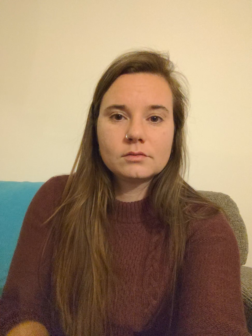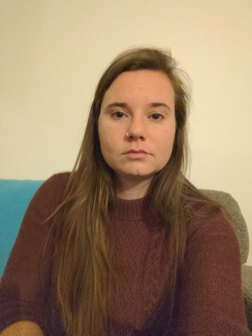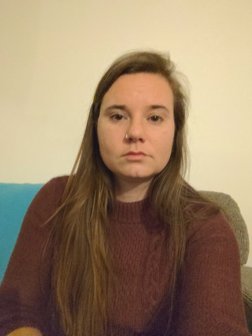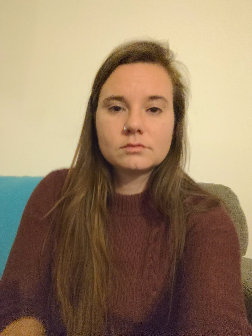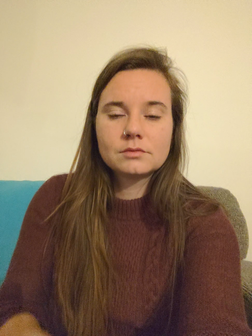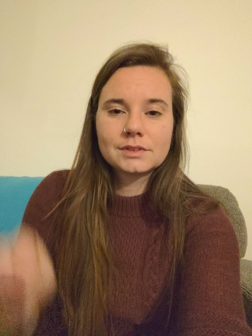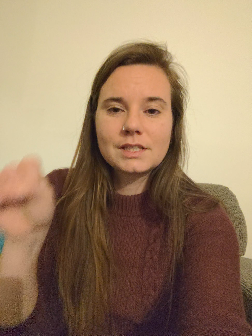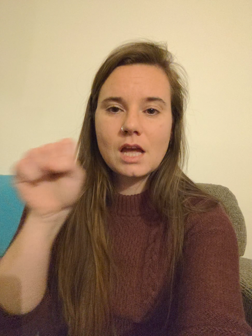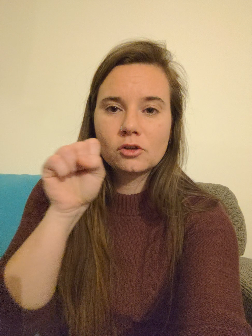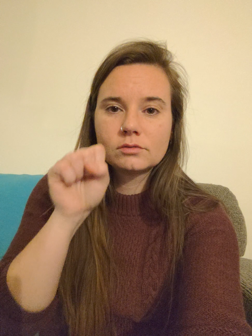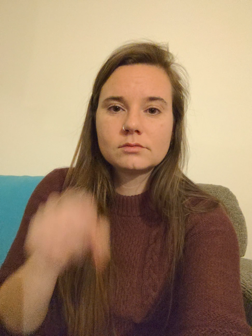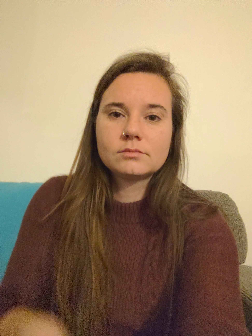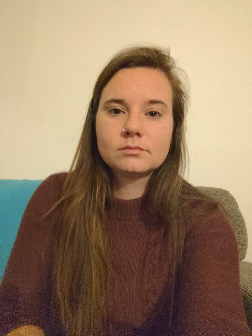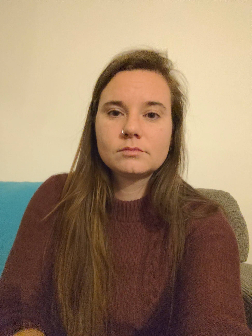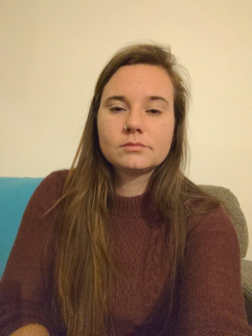carrot